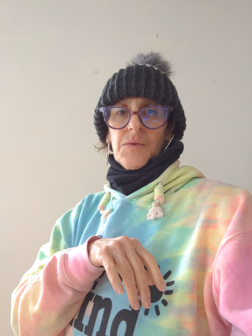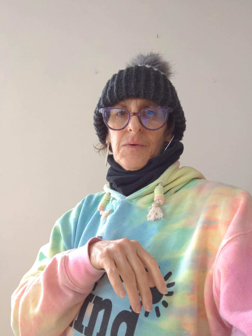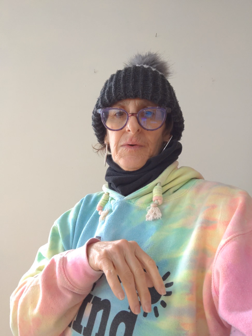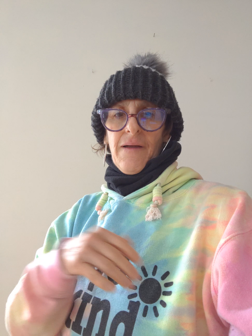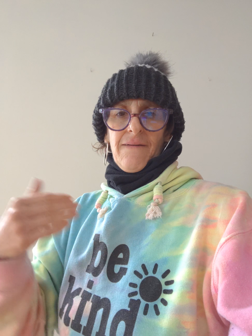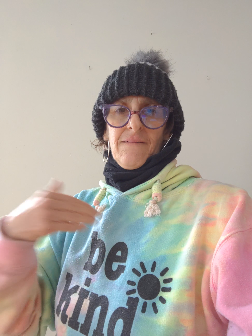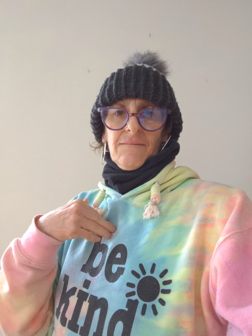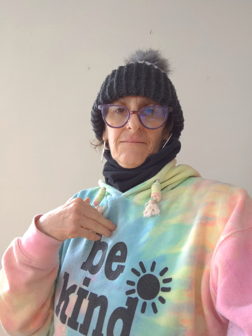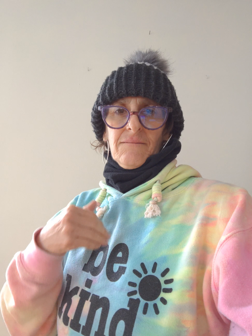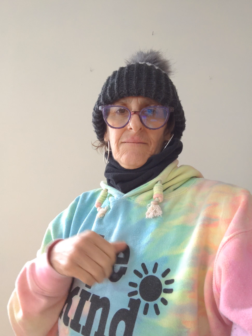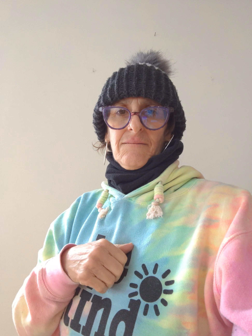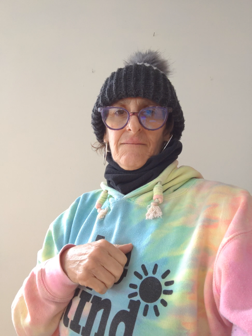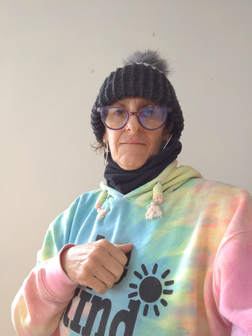have